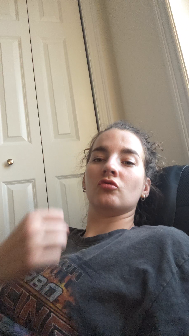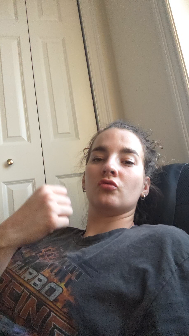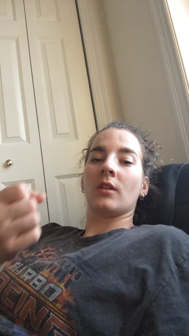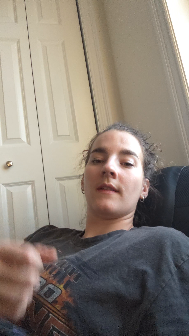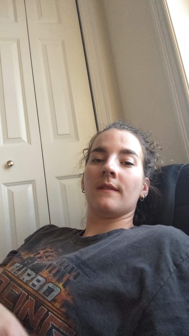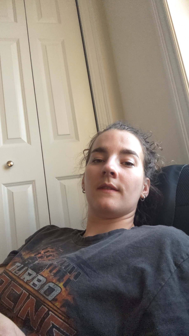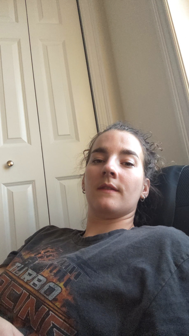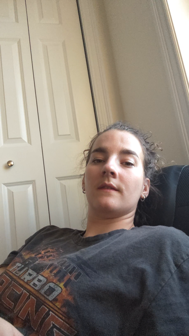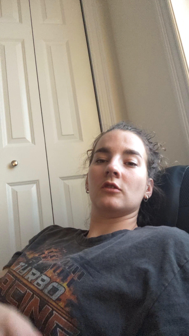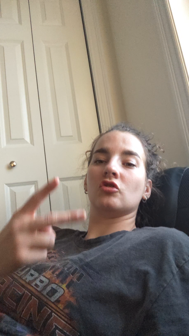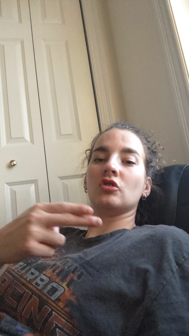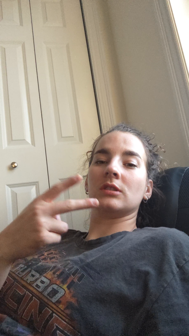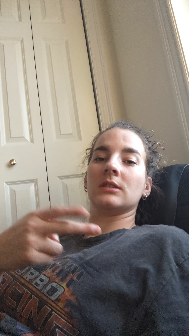sheep